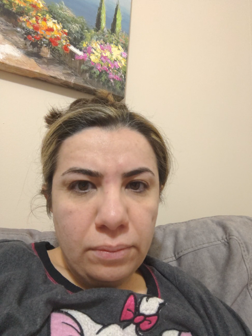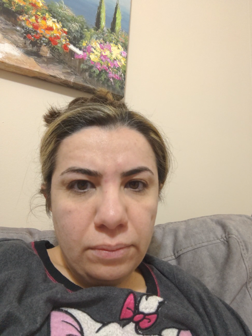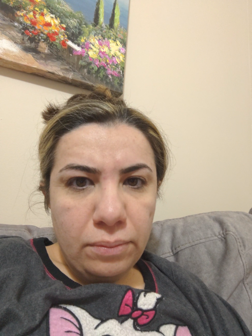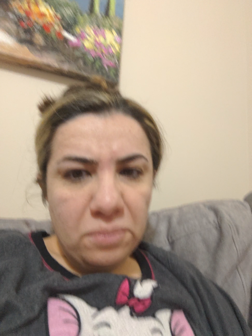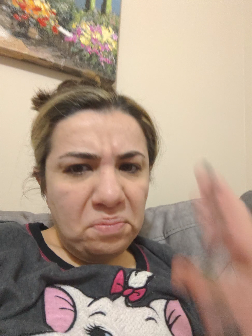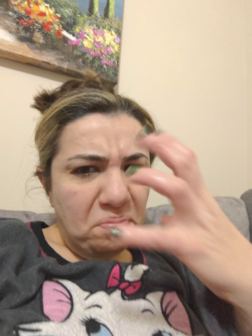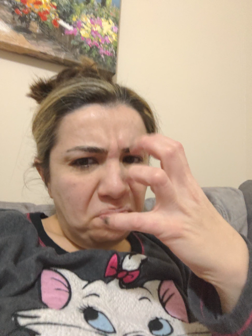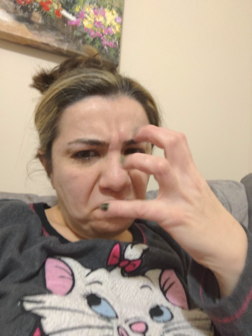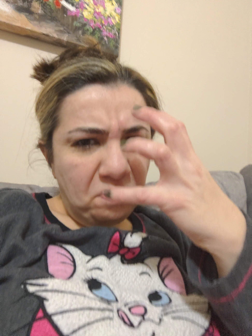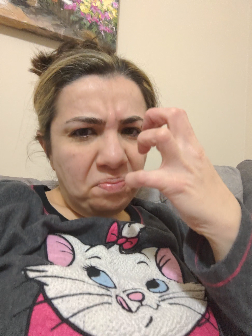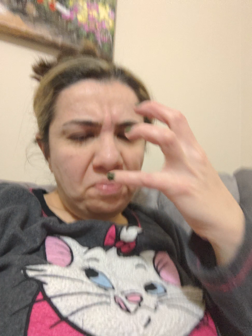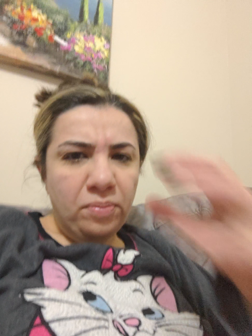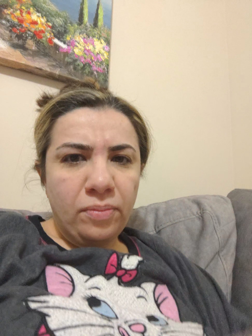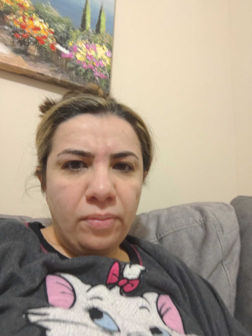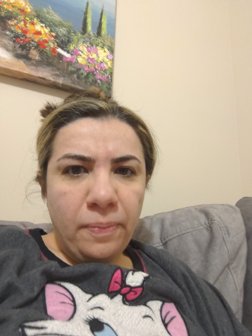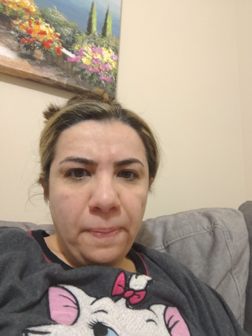mad